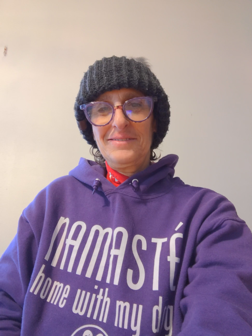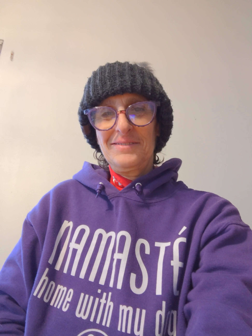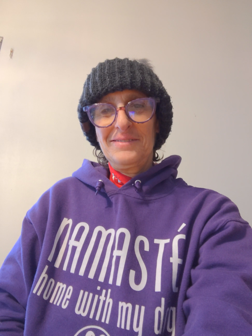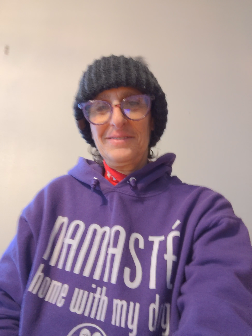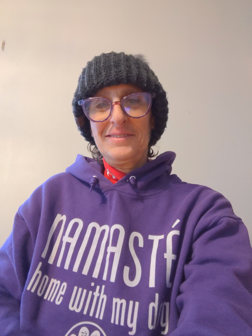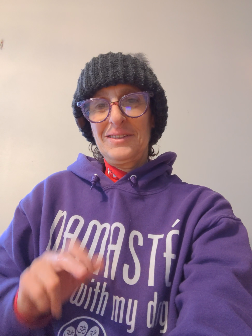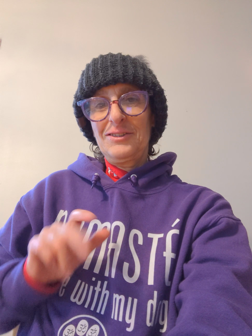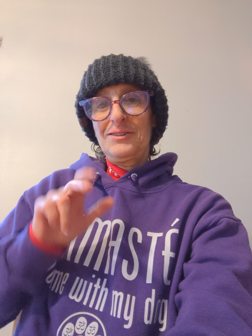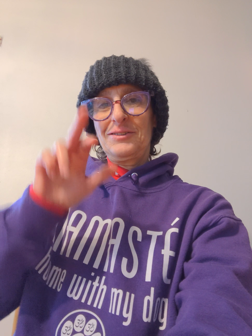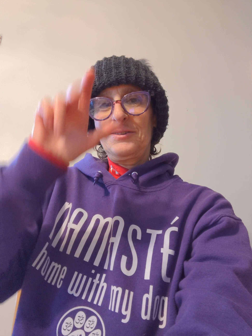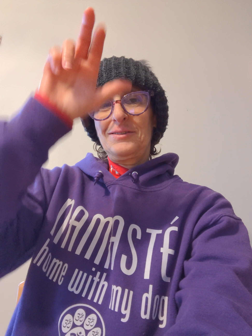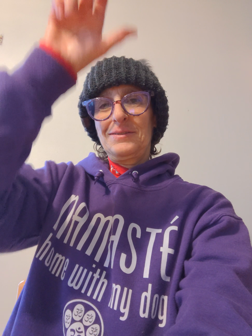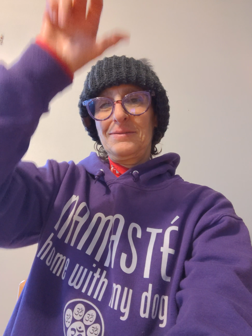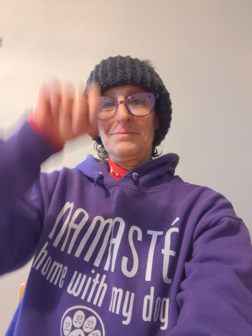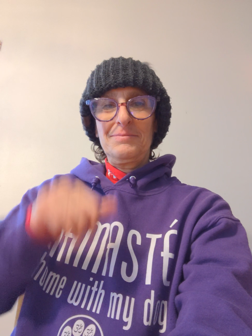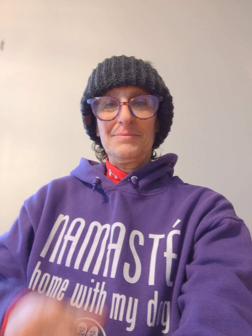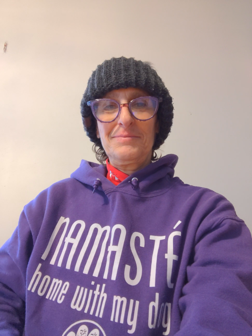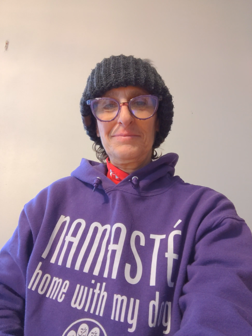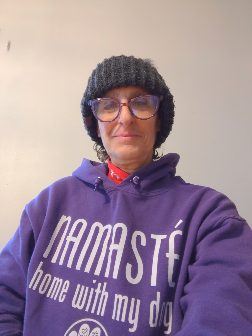stairs